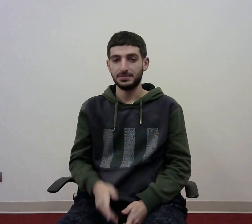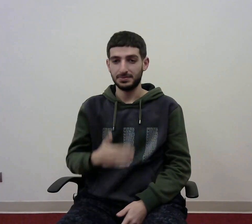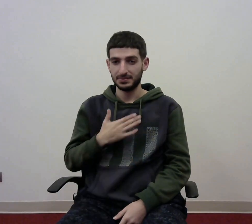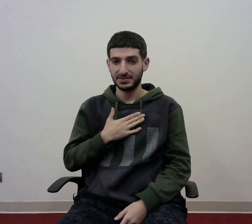mən